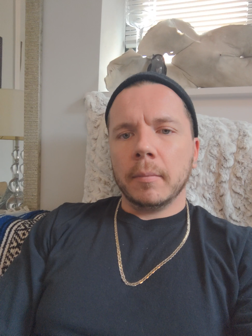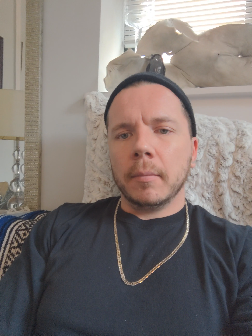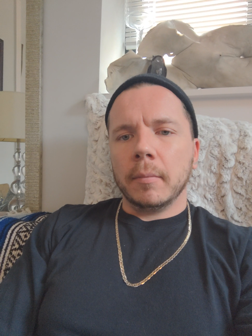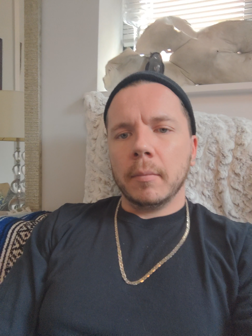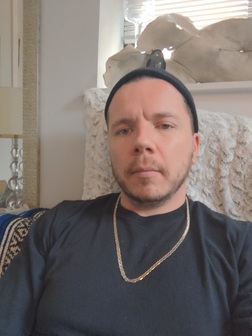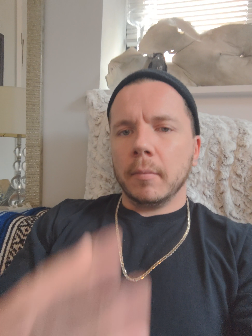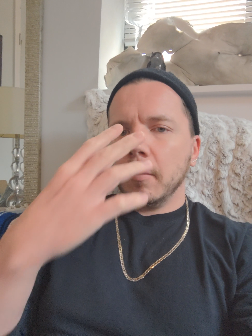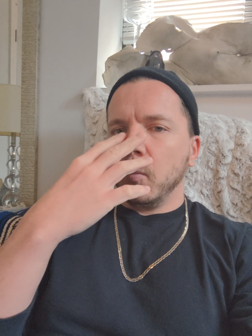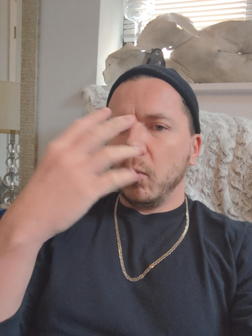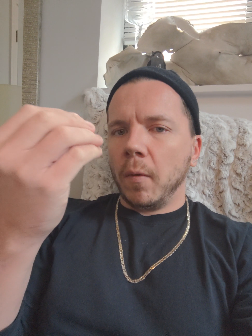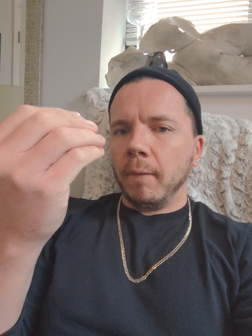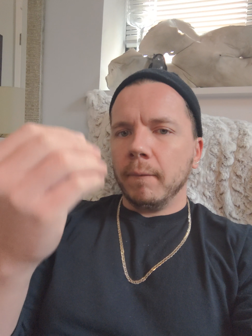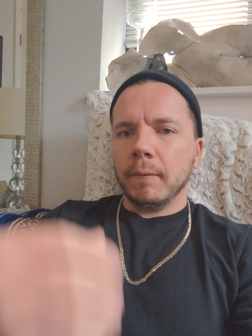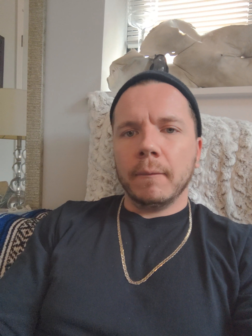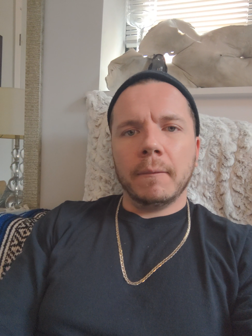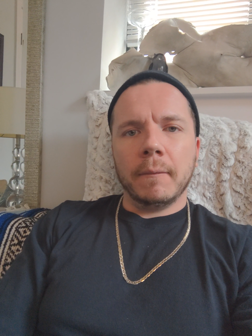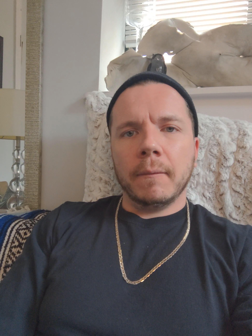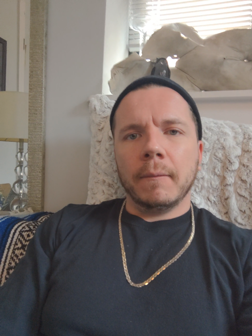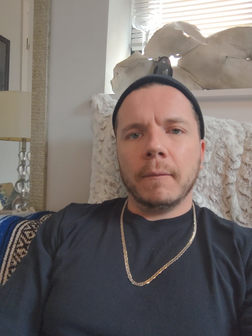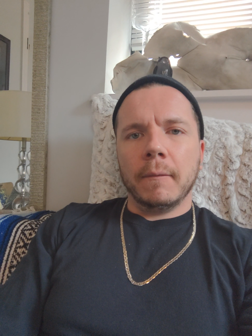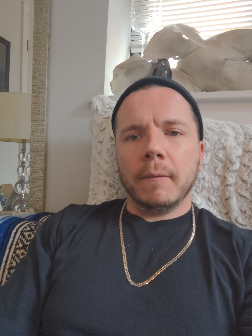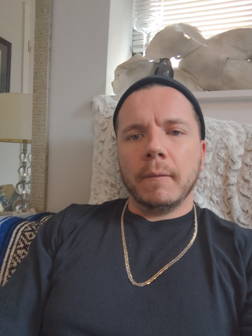wolf